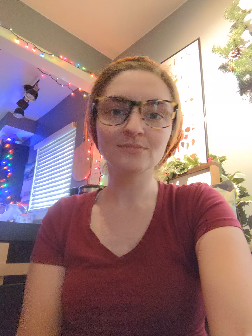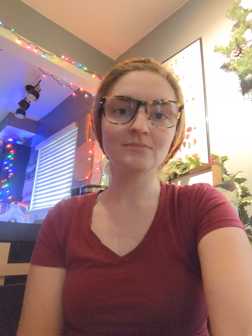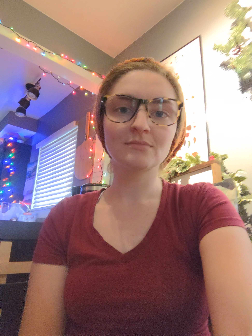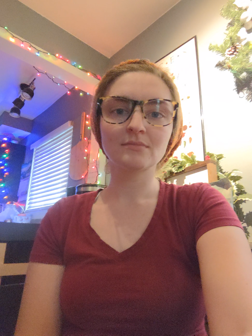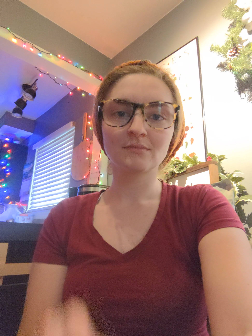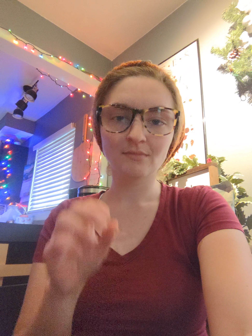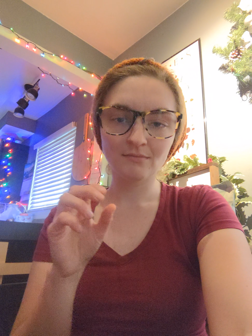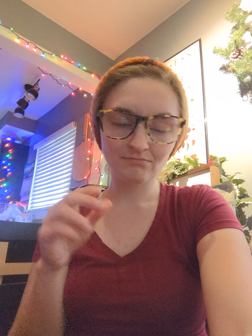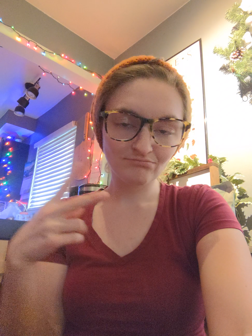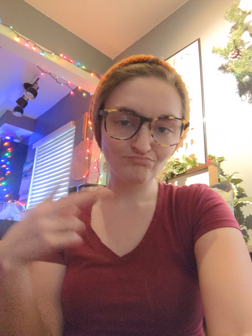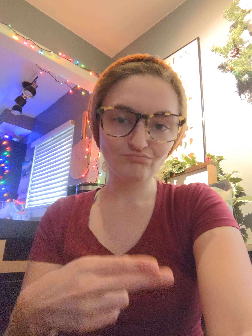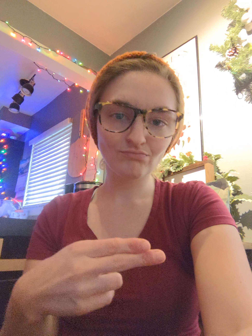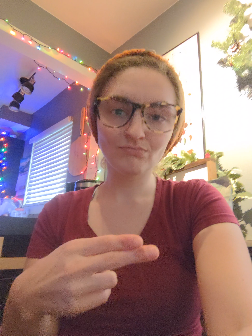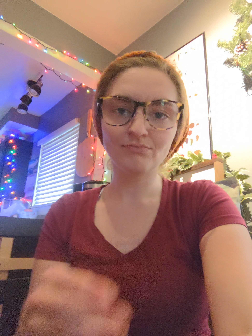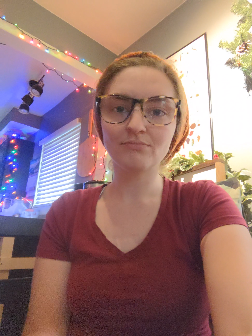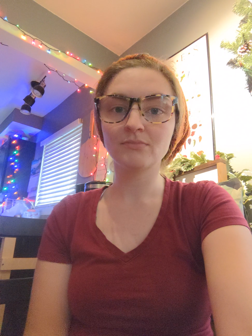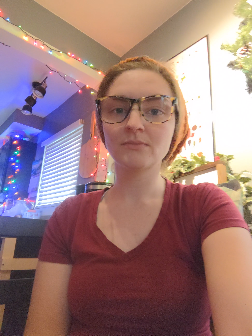cut